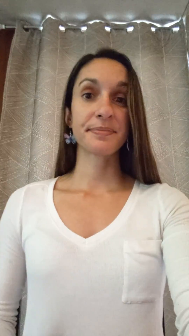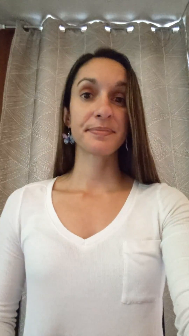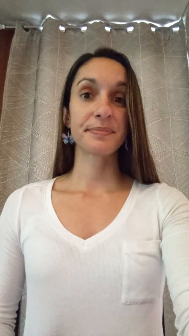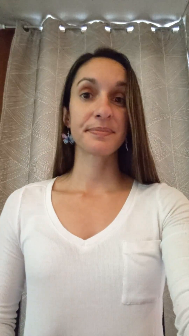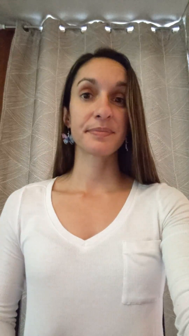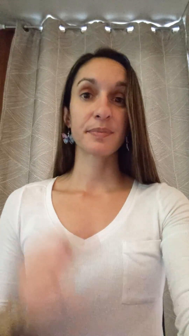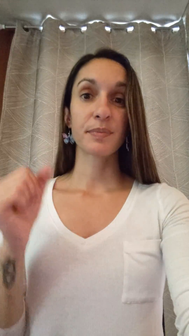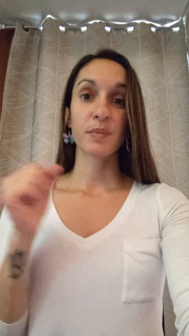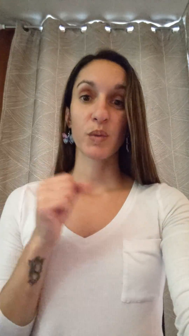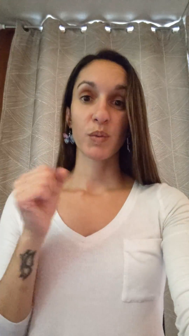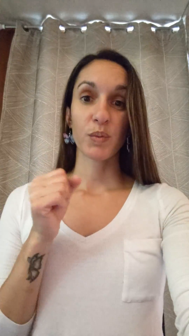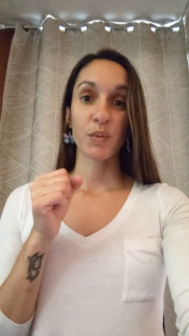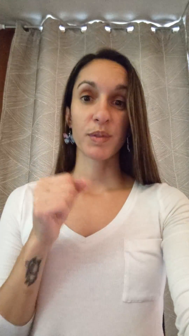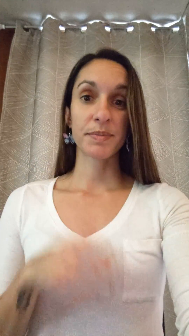cold